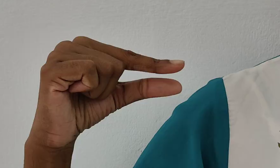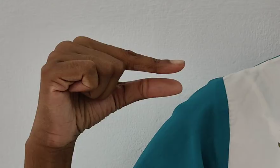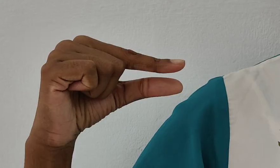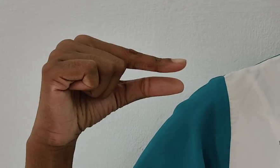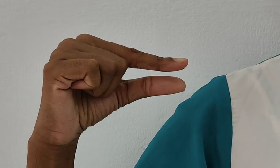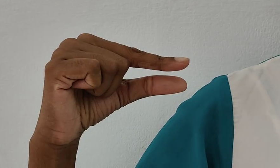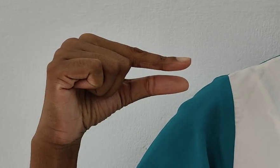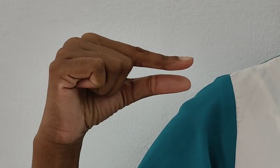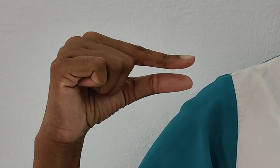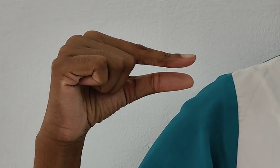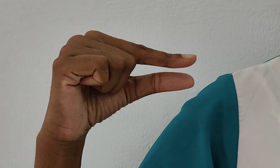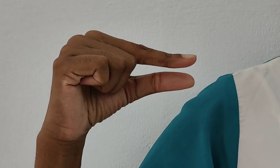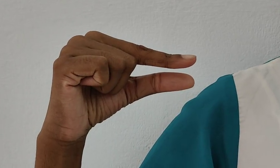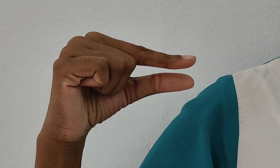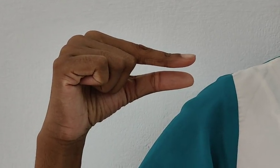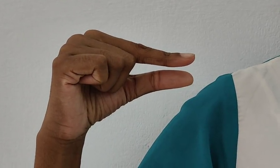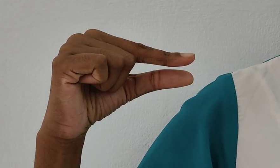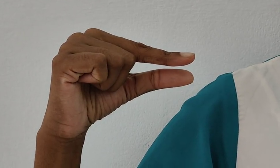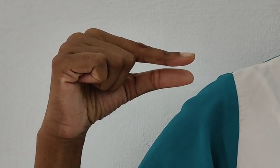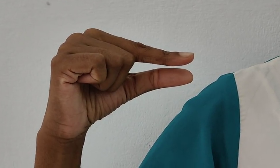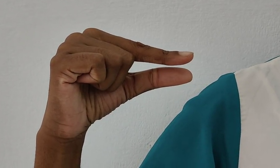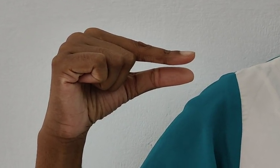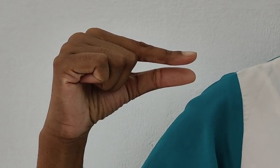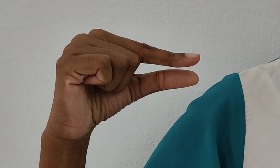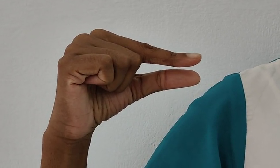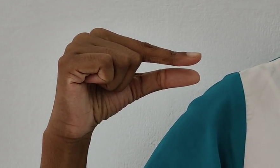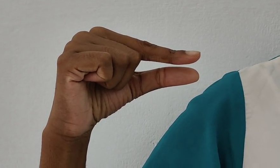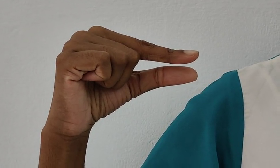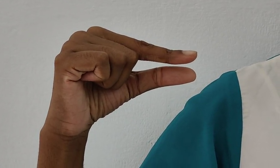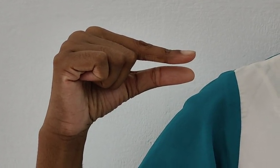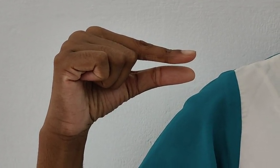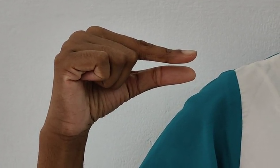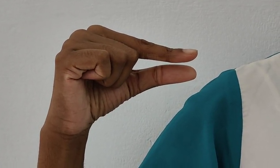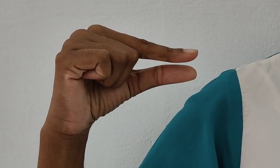ഉ